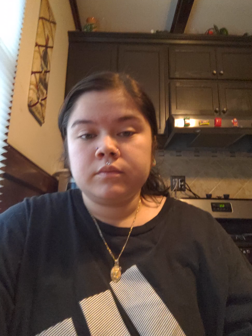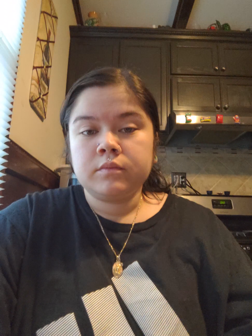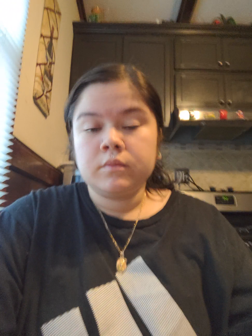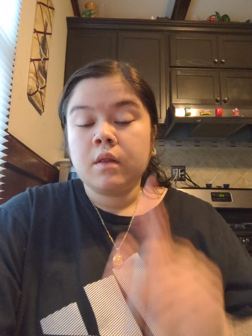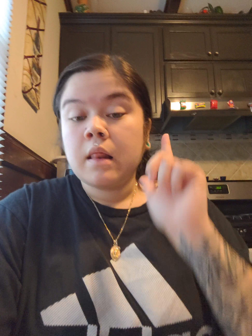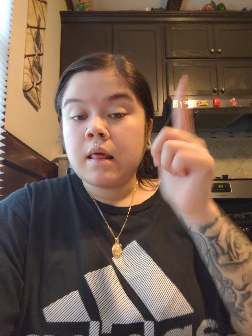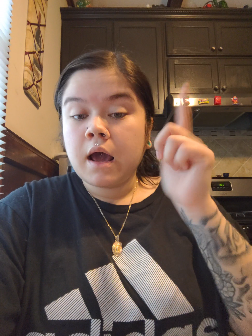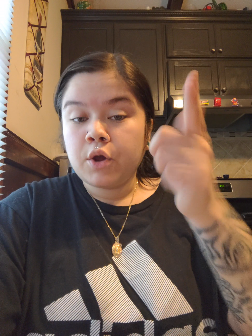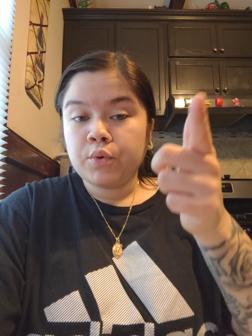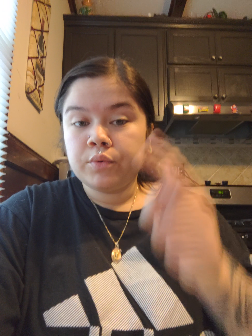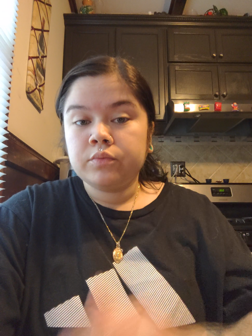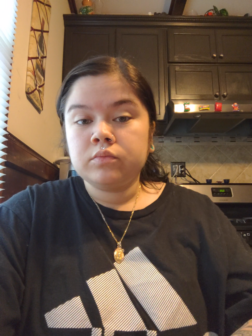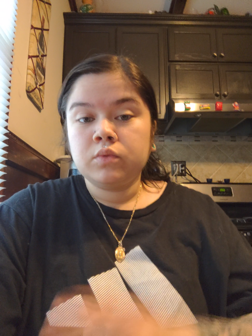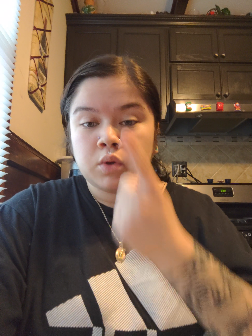later